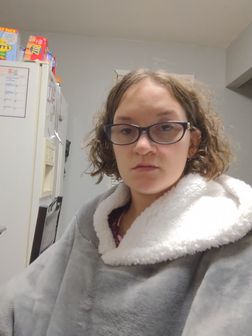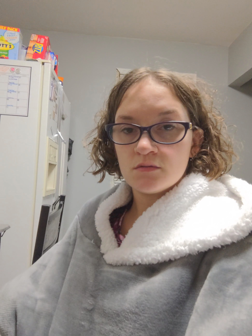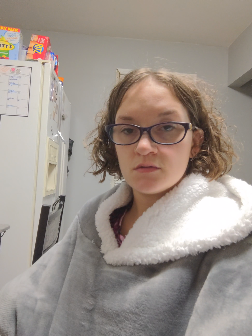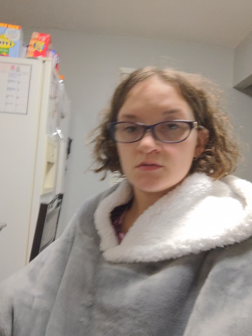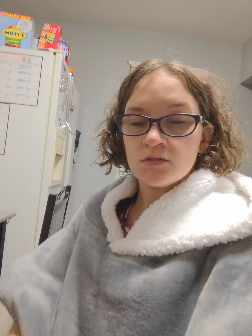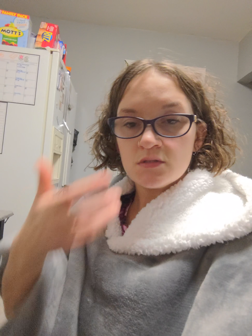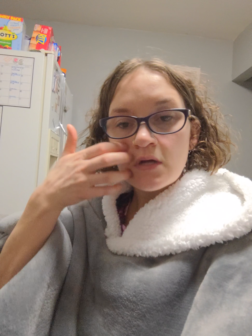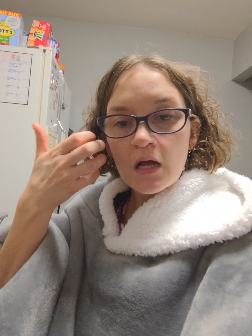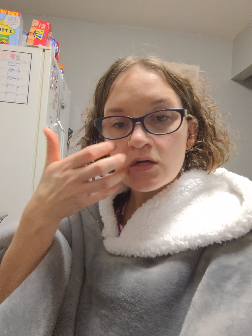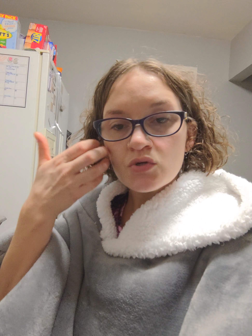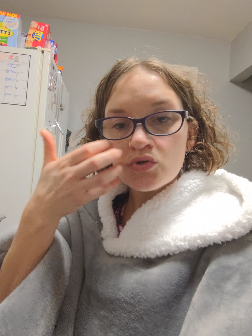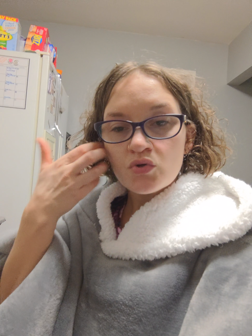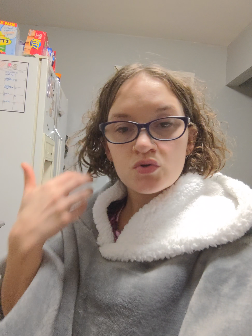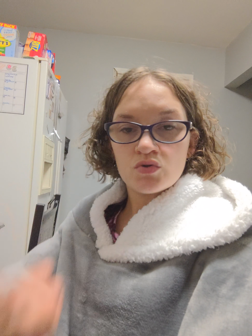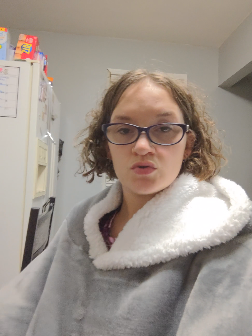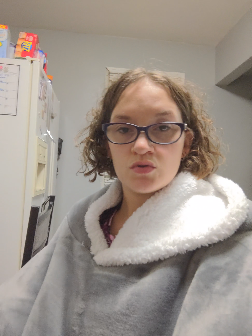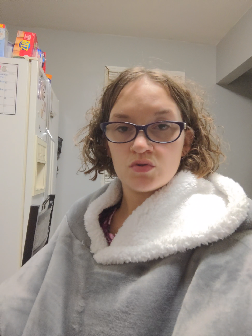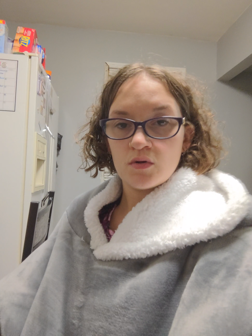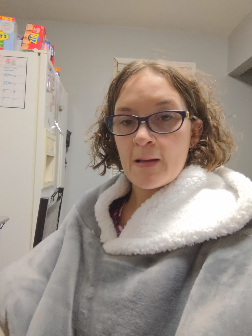tiger